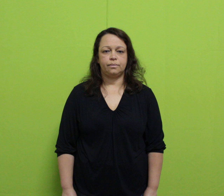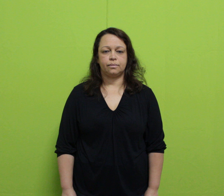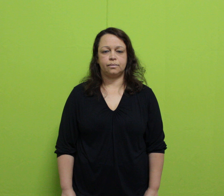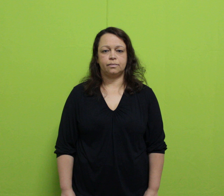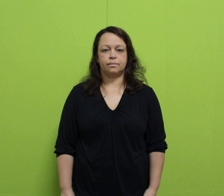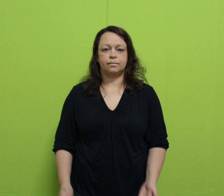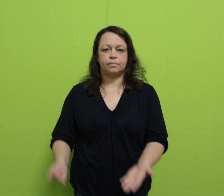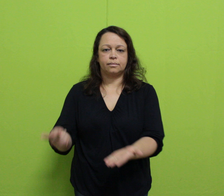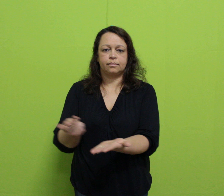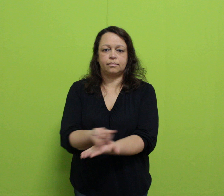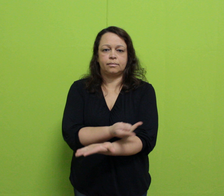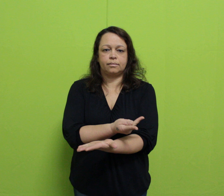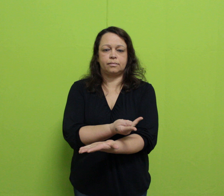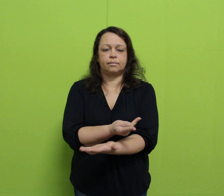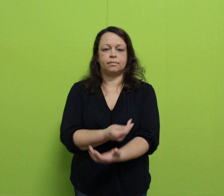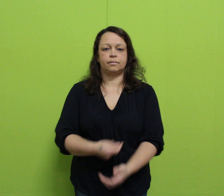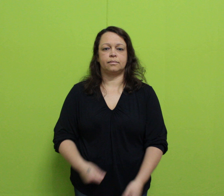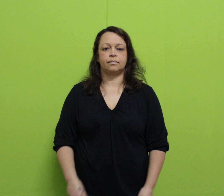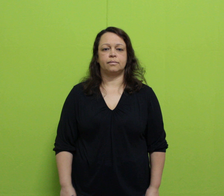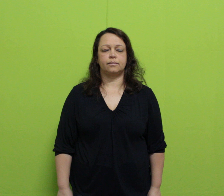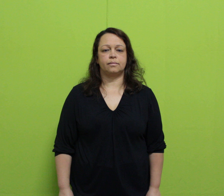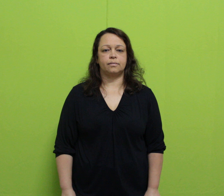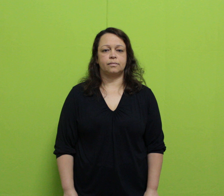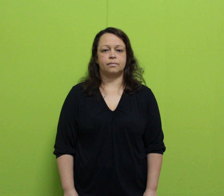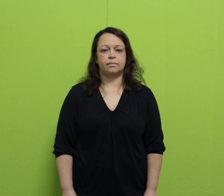acontecer